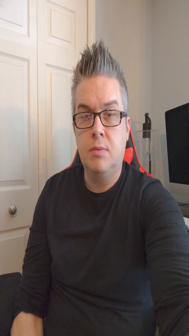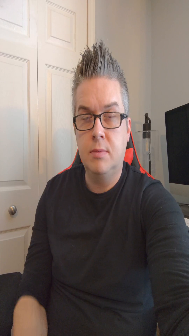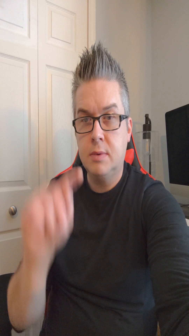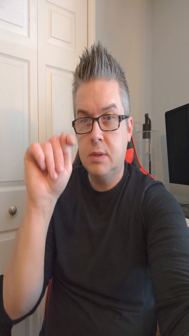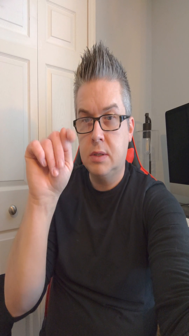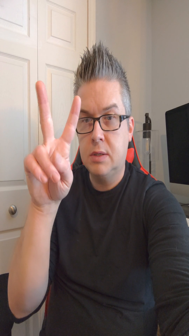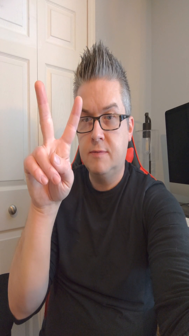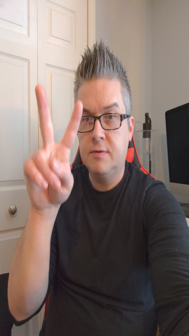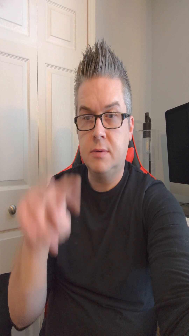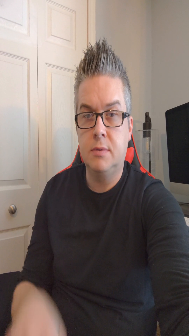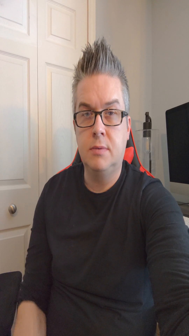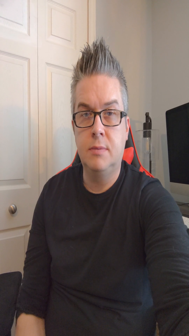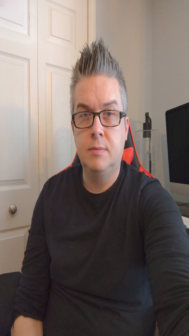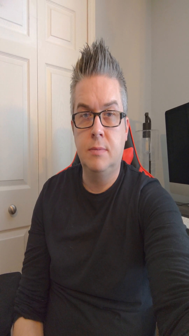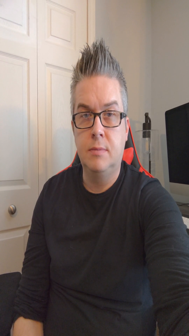TV